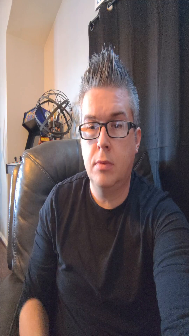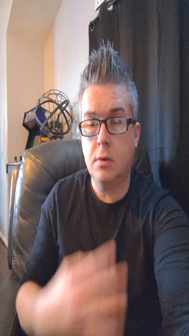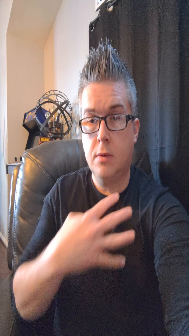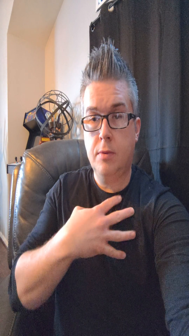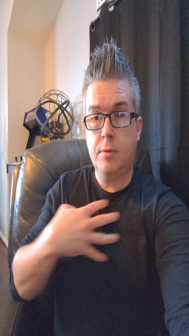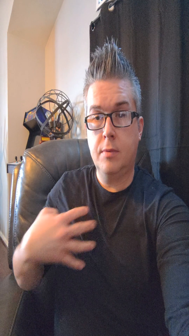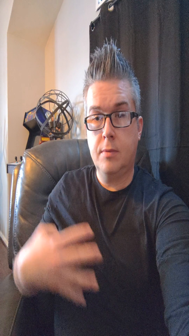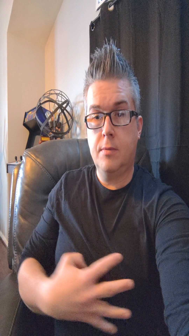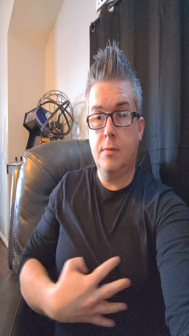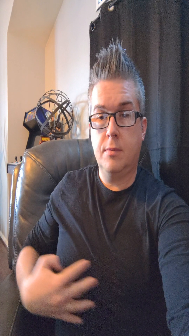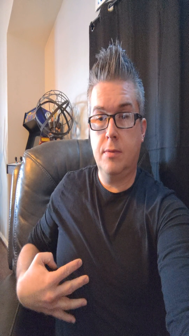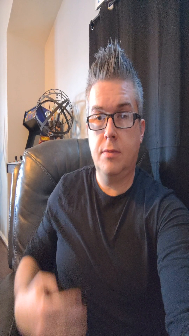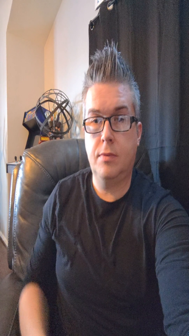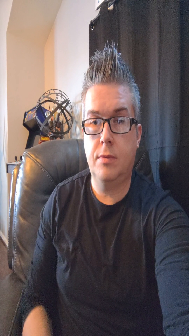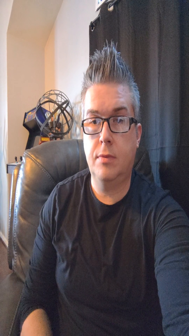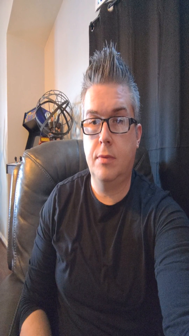zebra